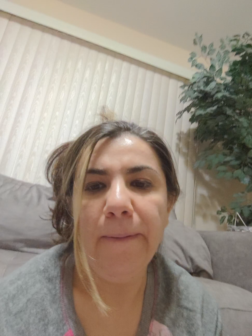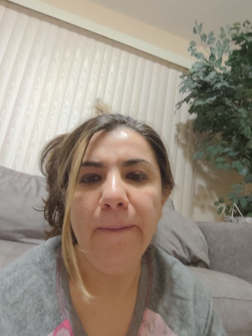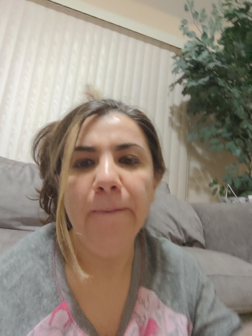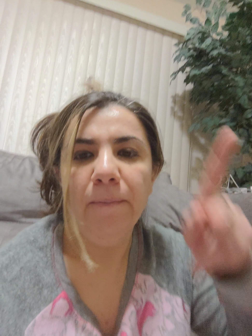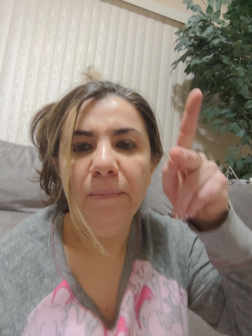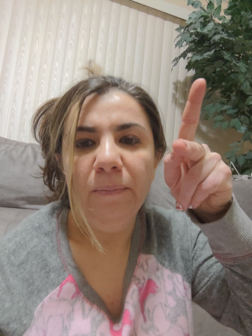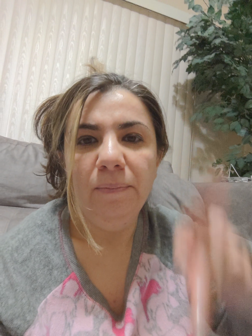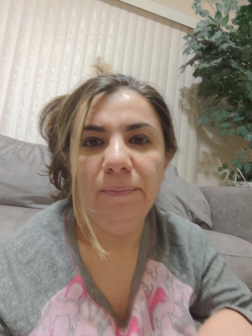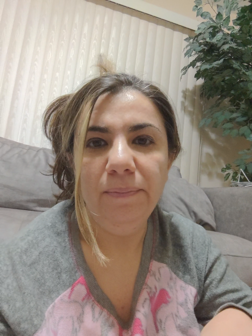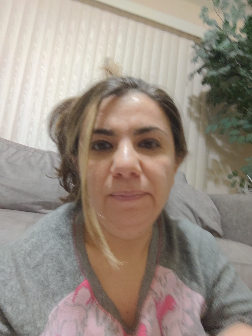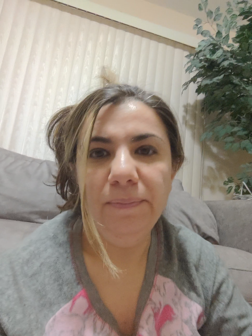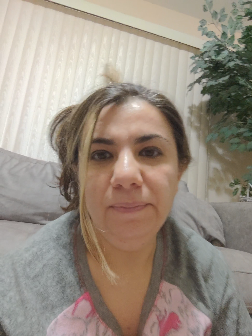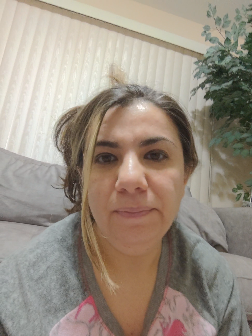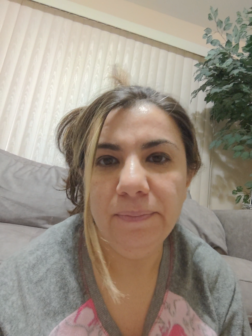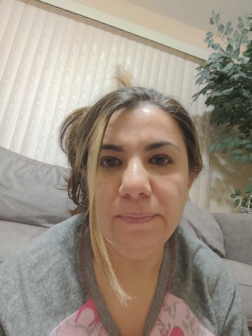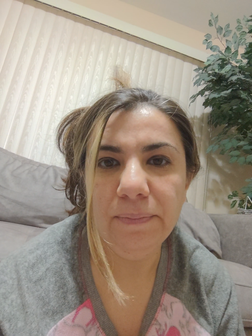person